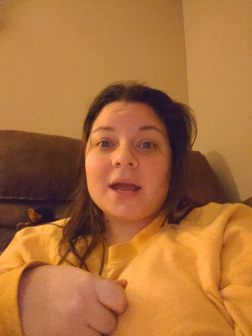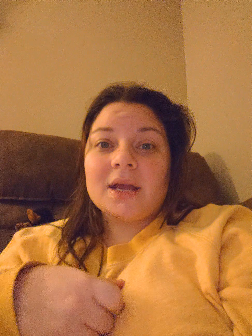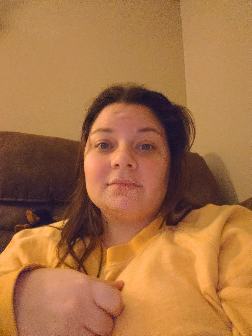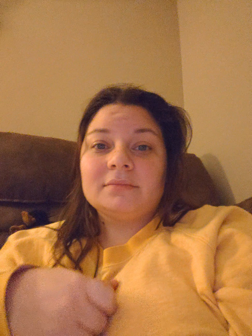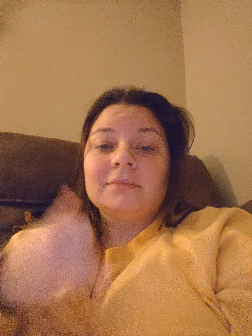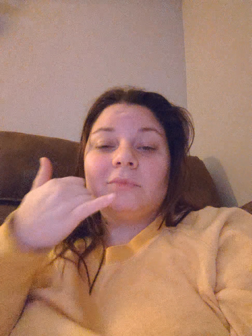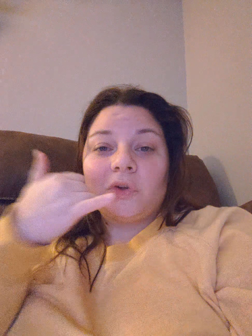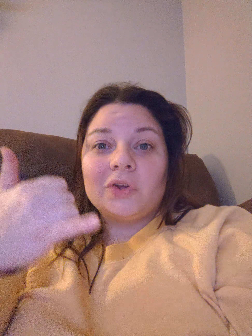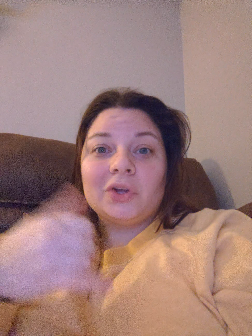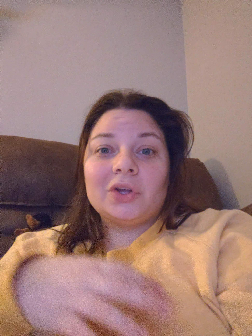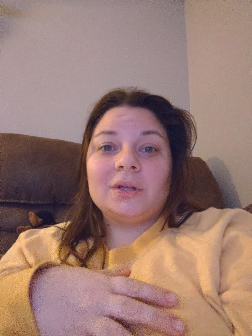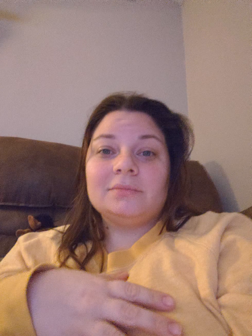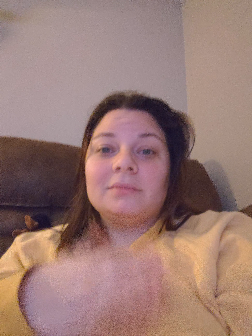call on the phone